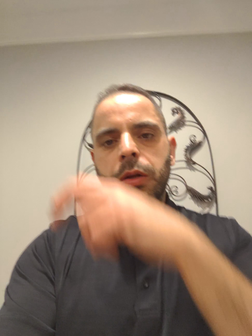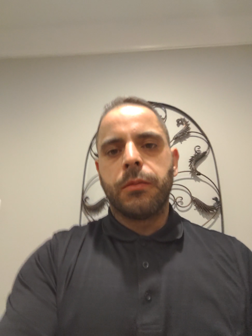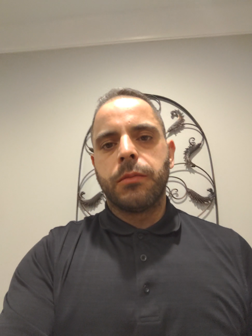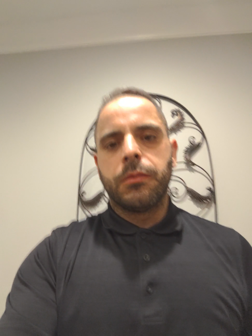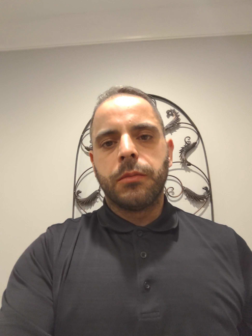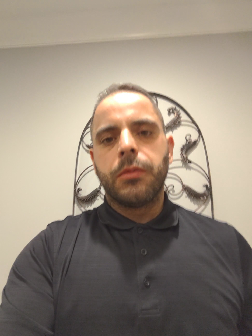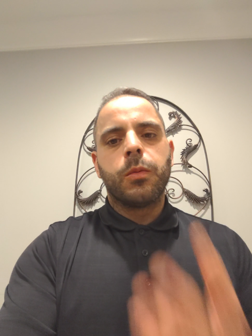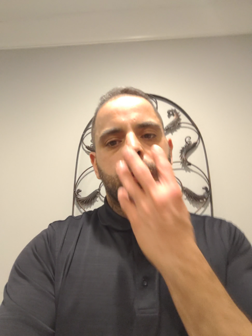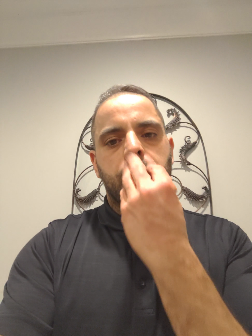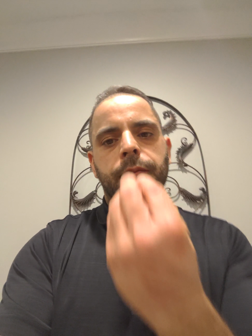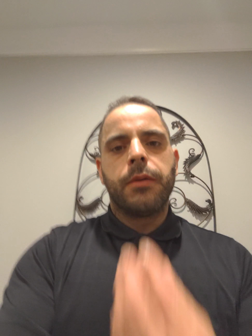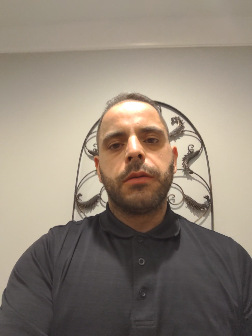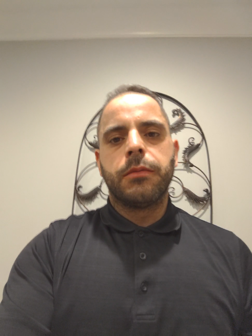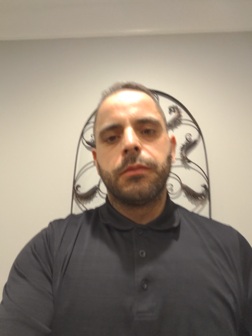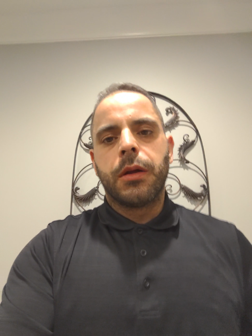wolf